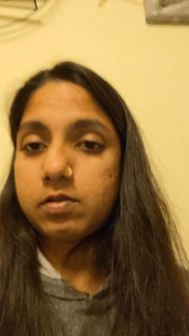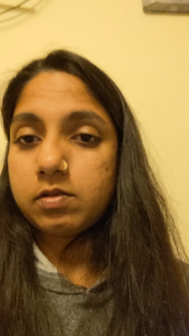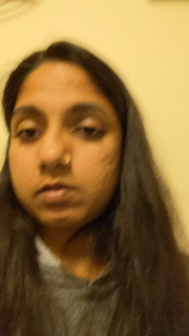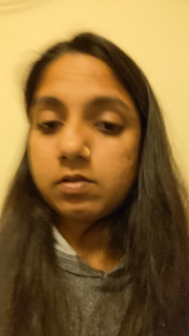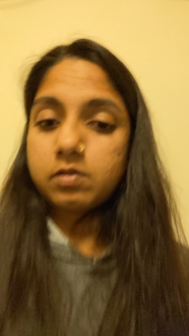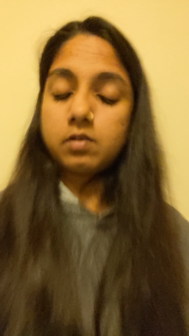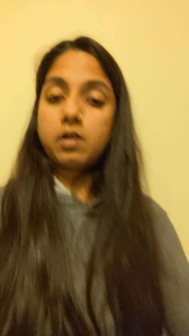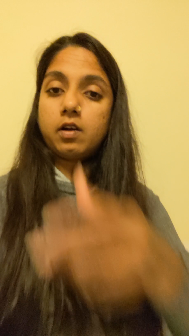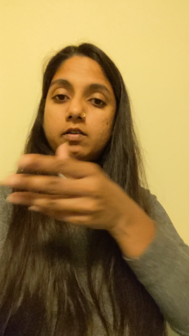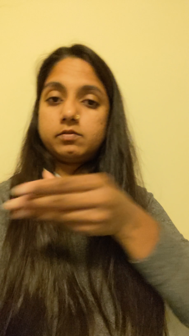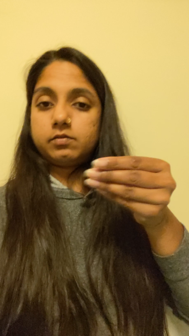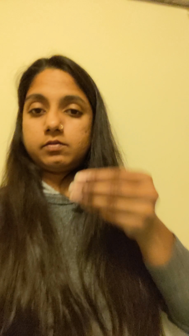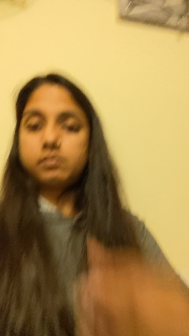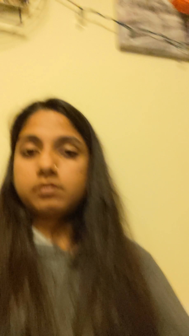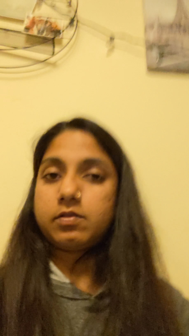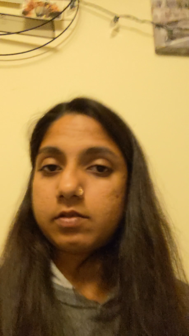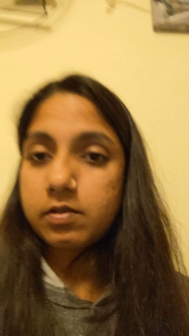and